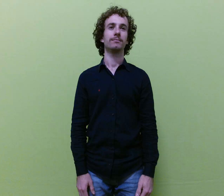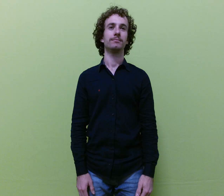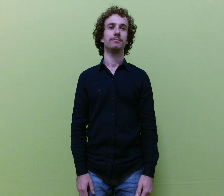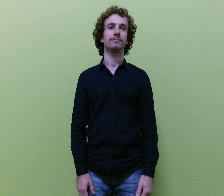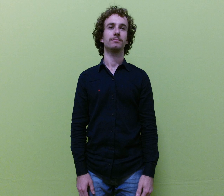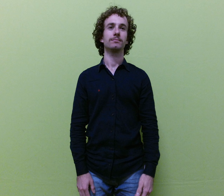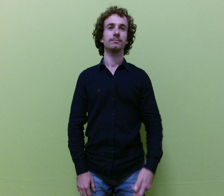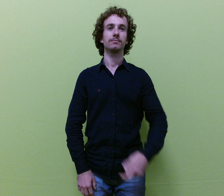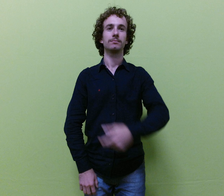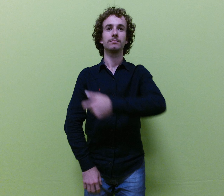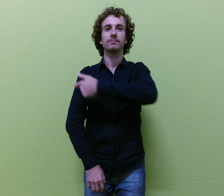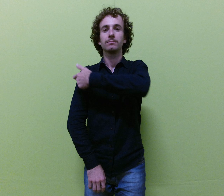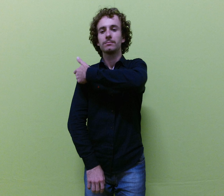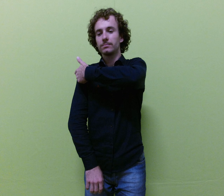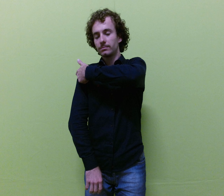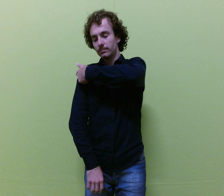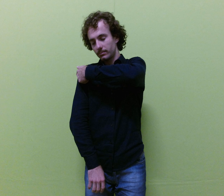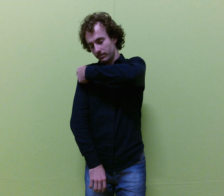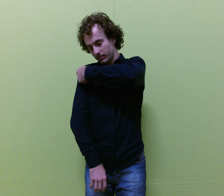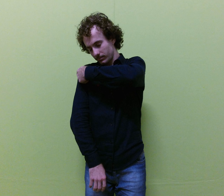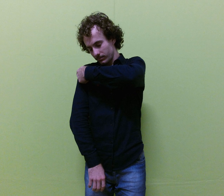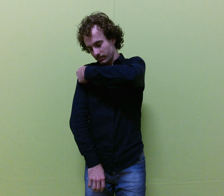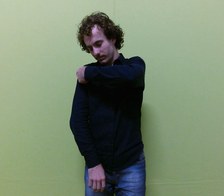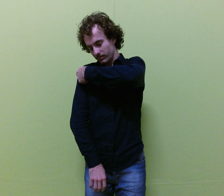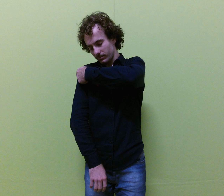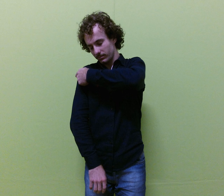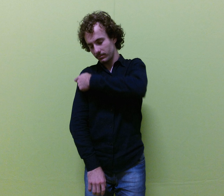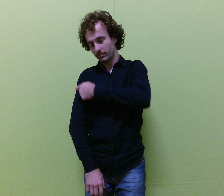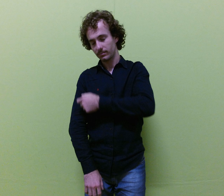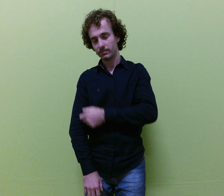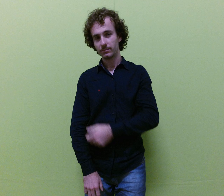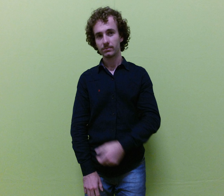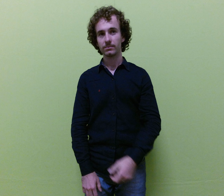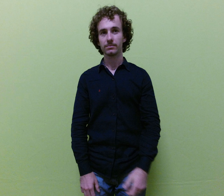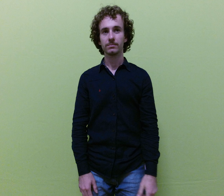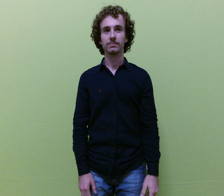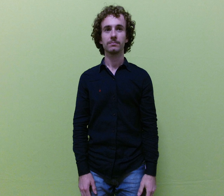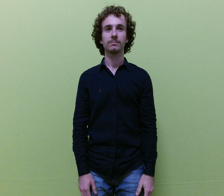vacina